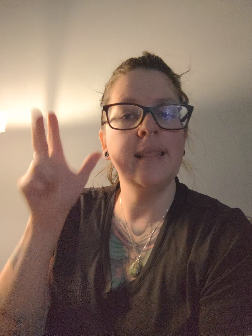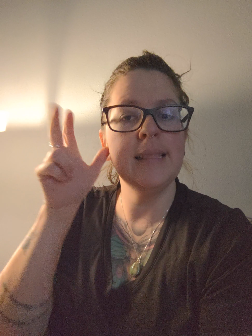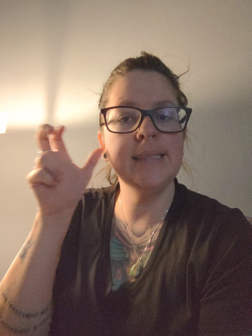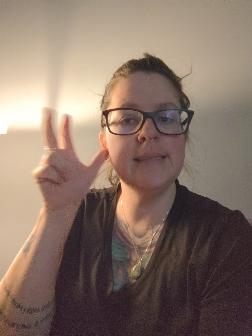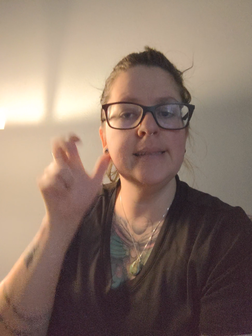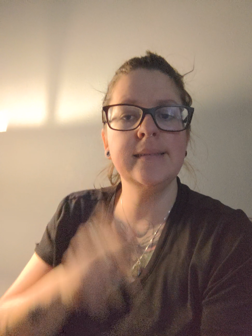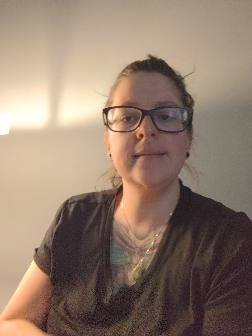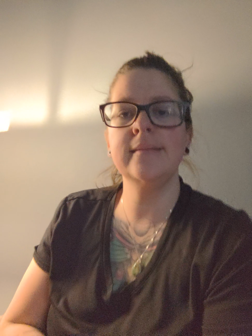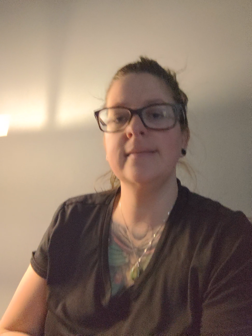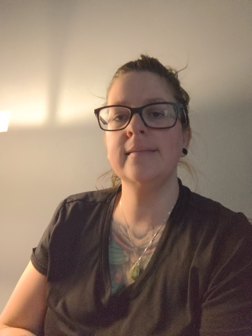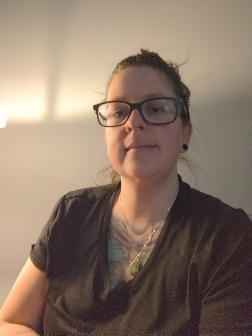listen